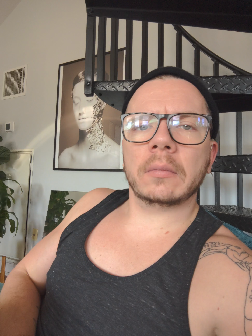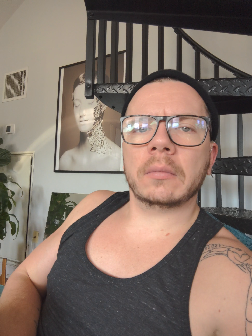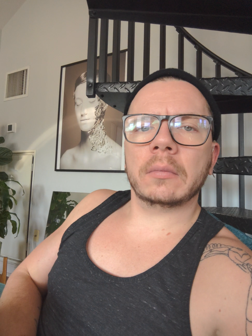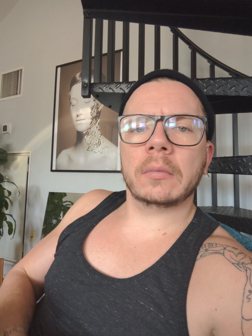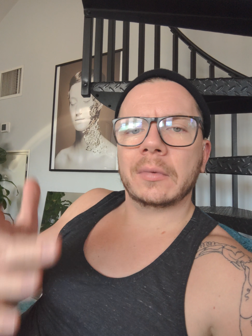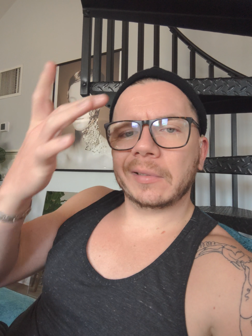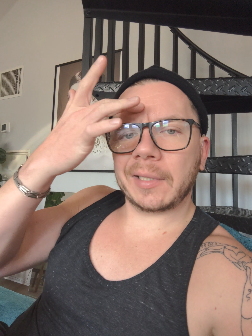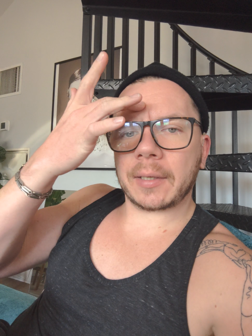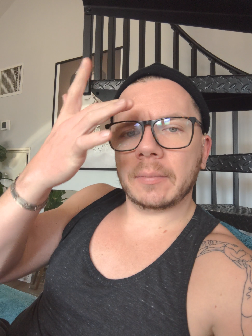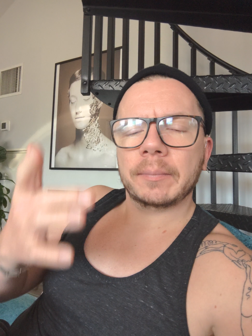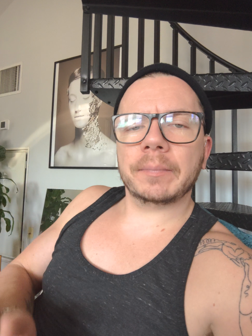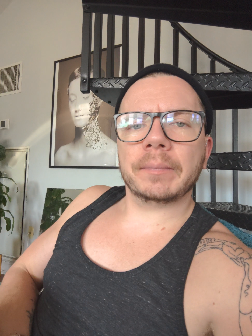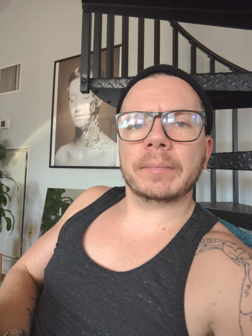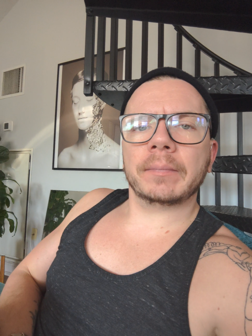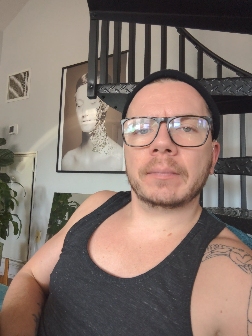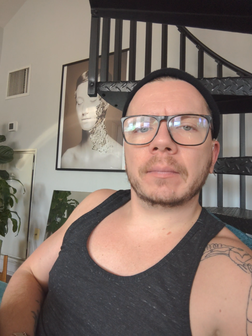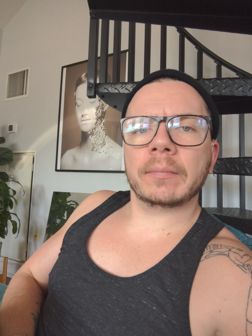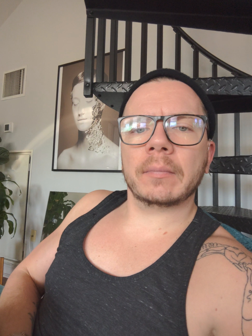sick